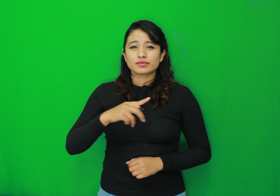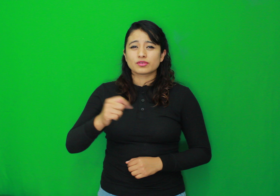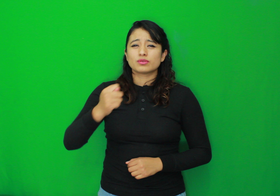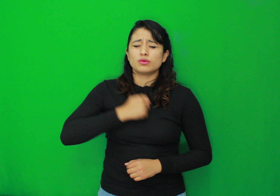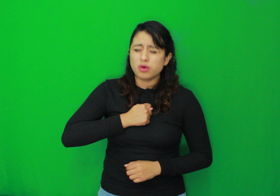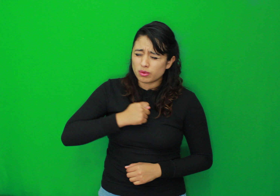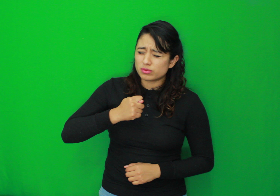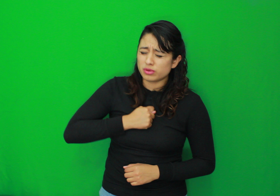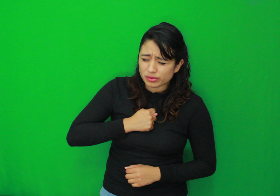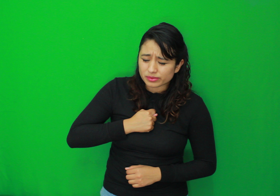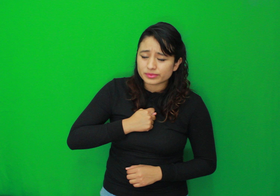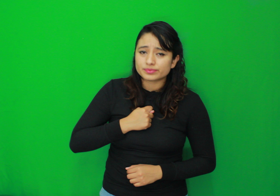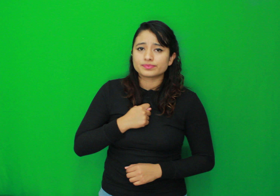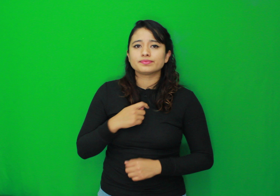tos